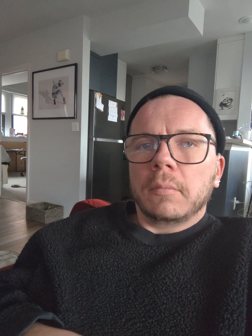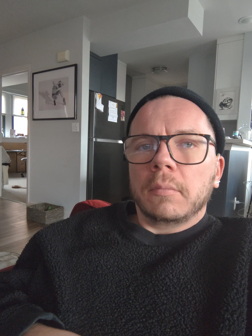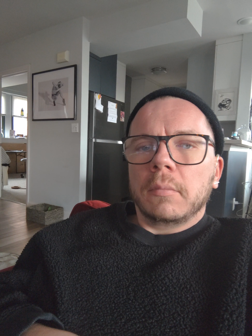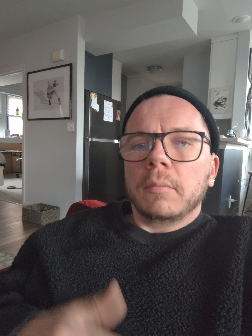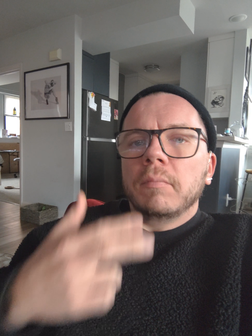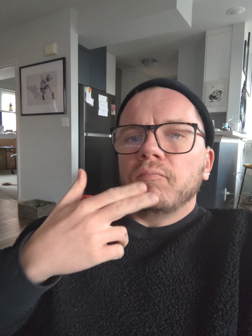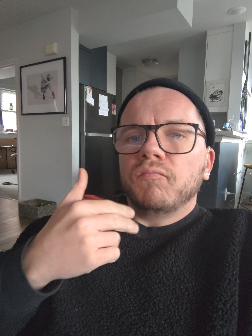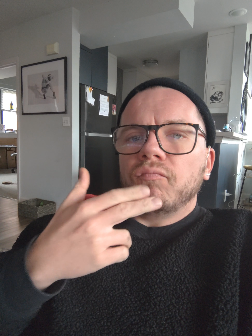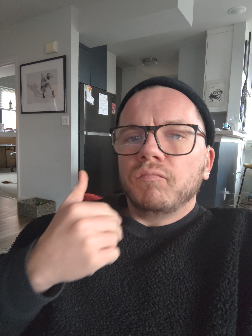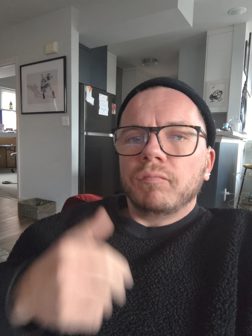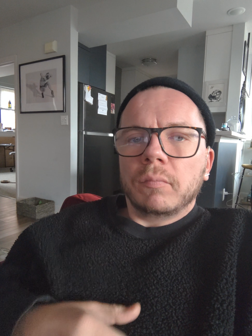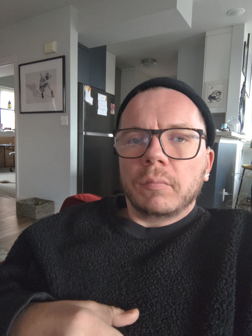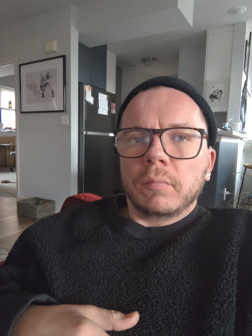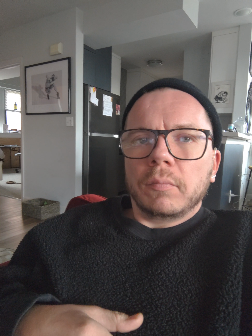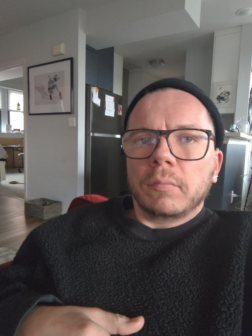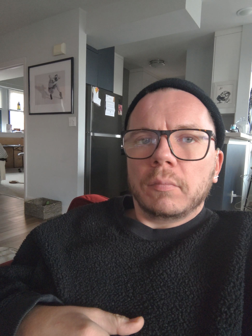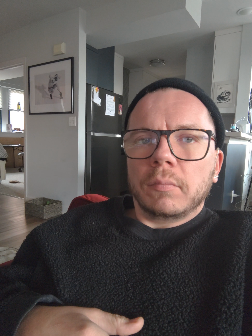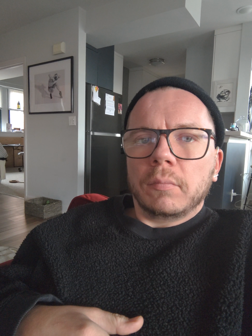cute